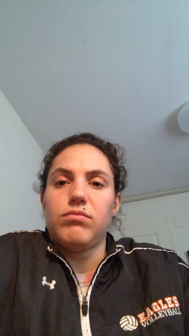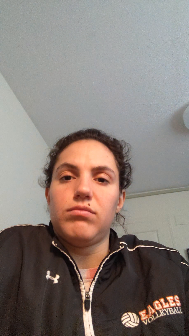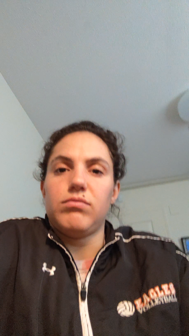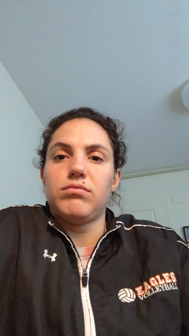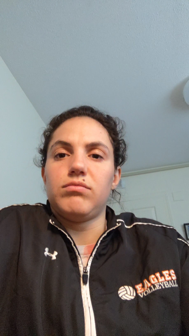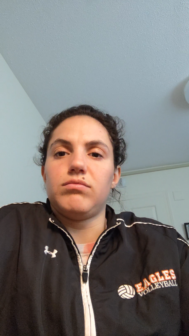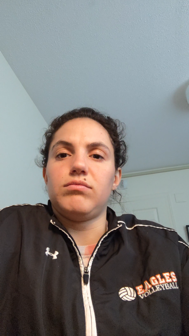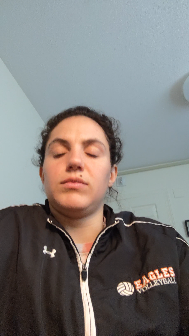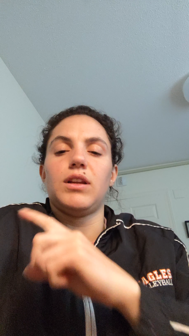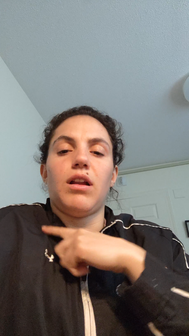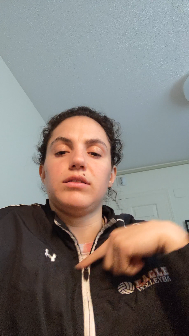necklace